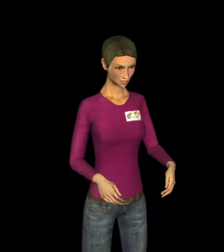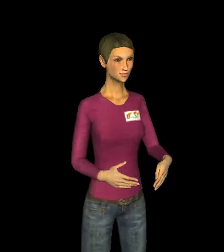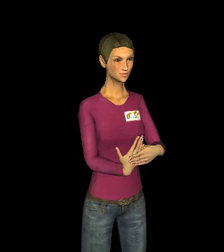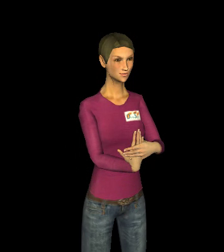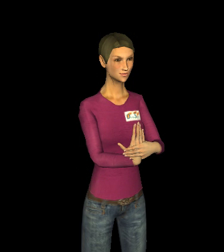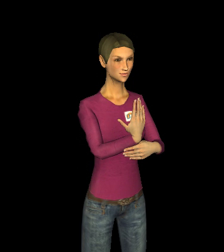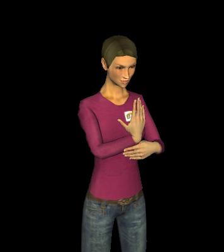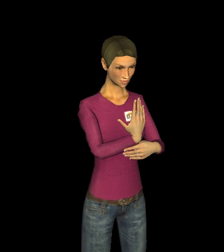صباح